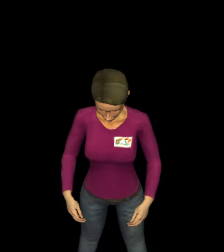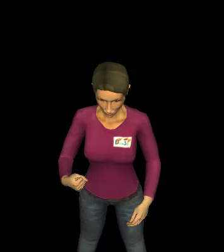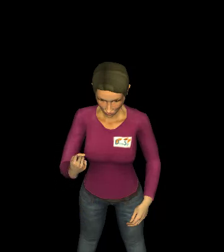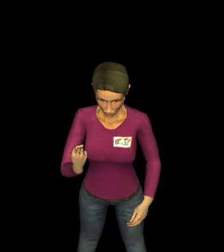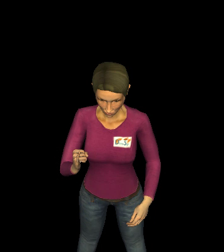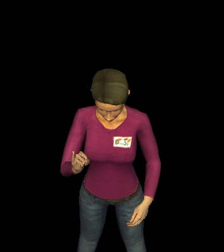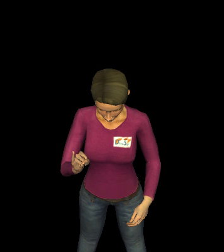إذا